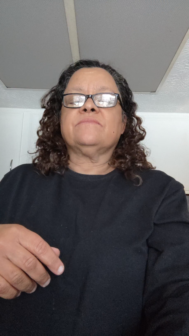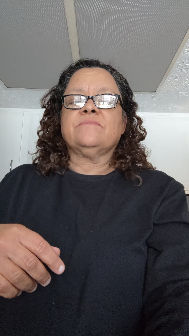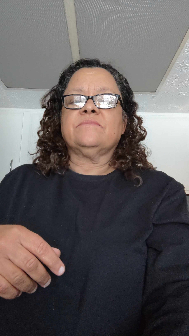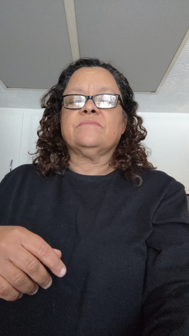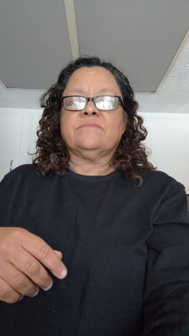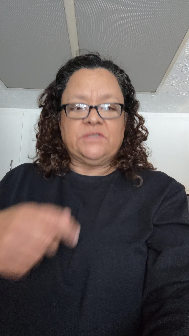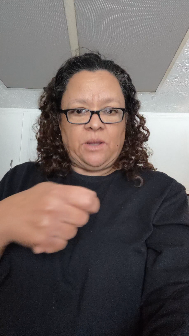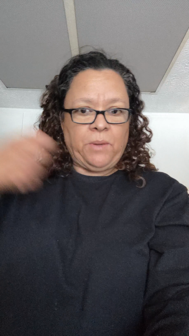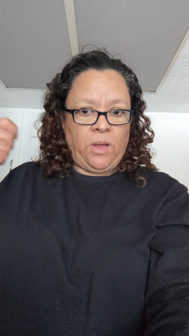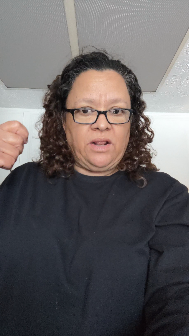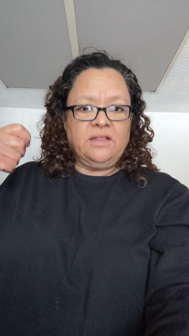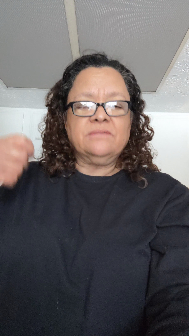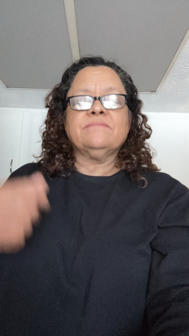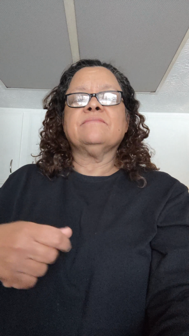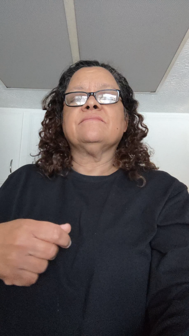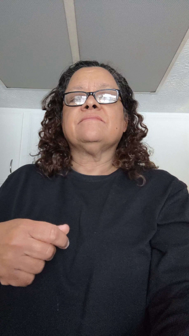pull